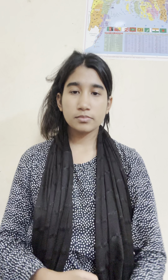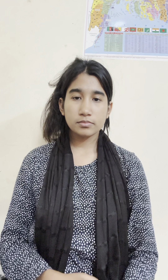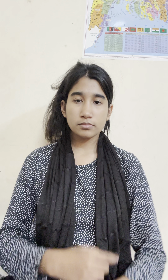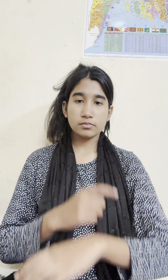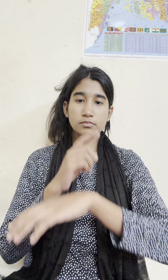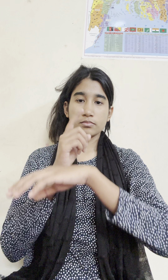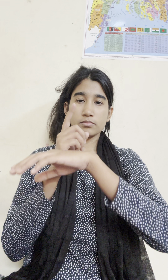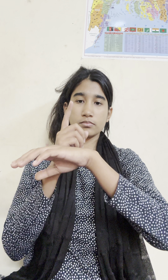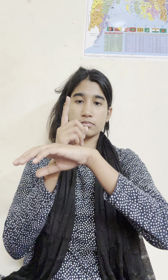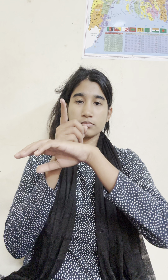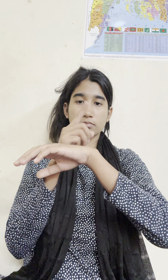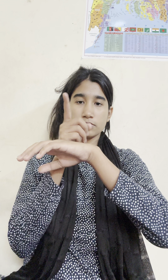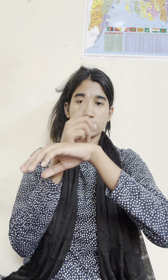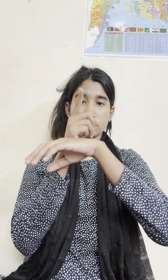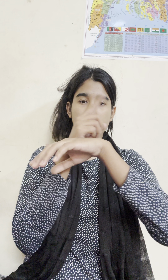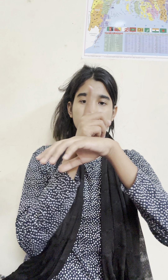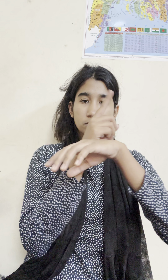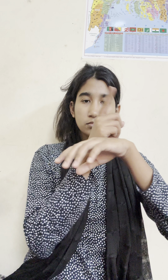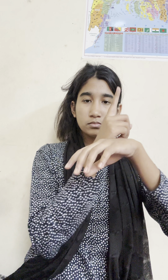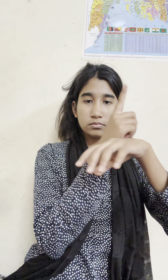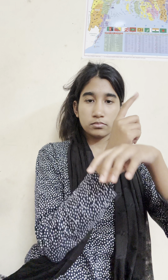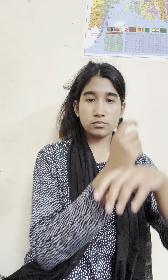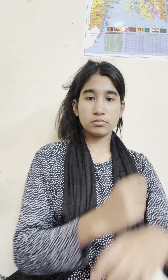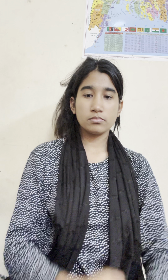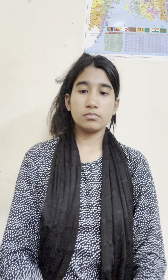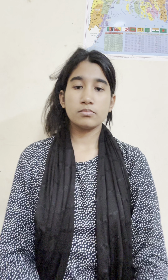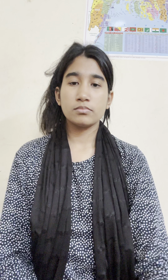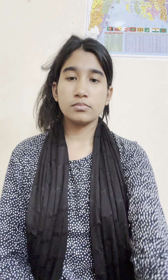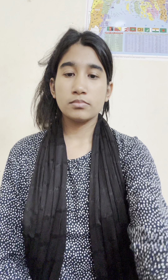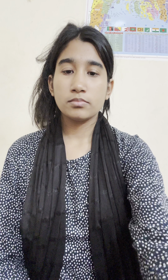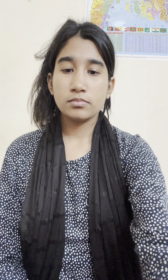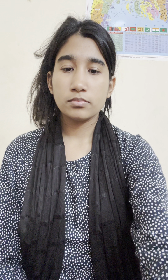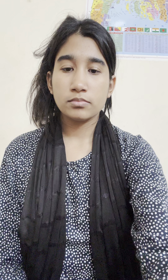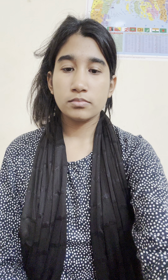হেলিকপ্টার